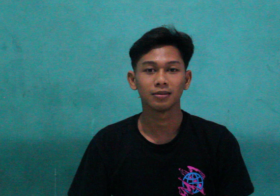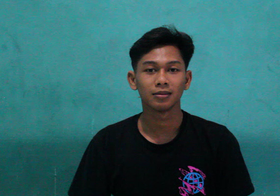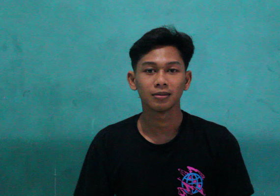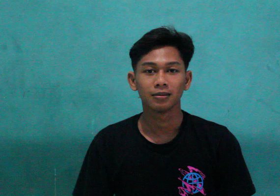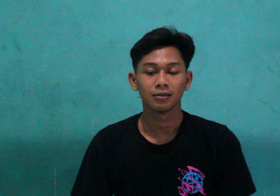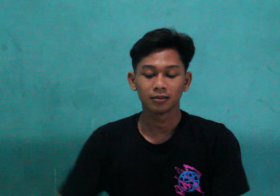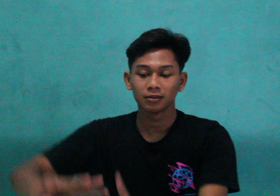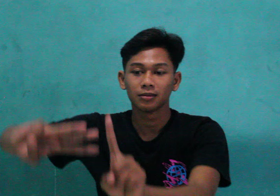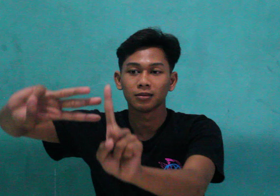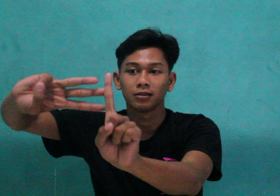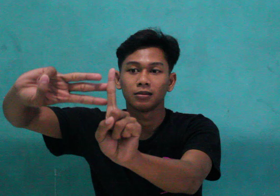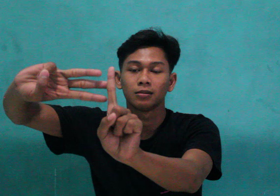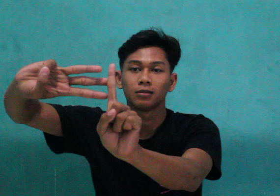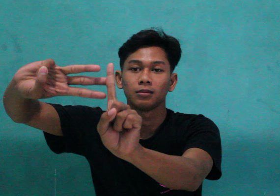B